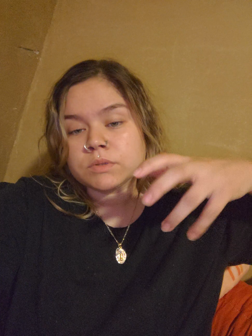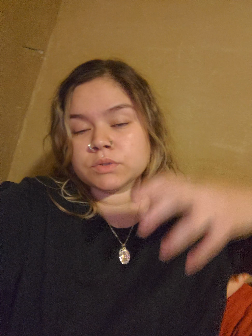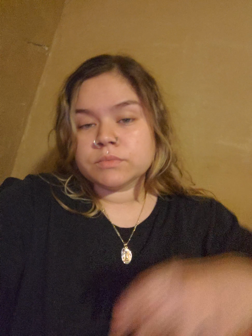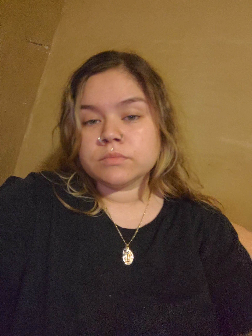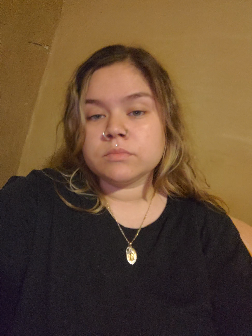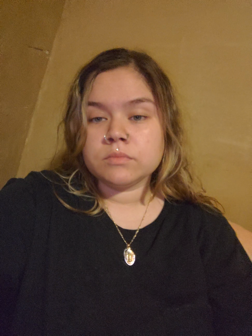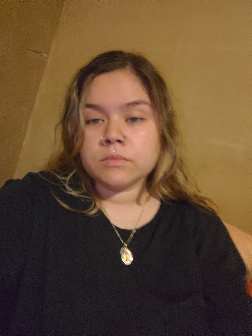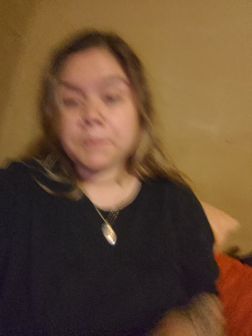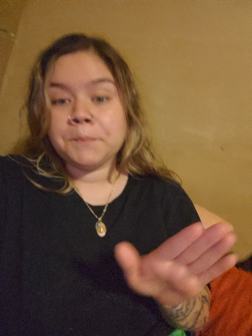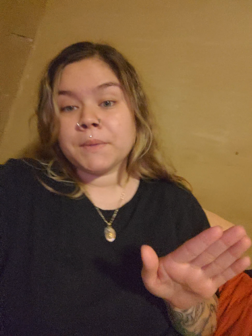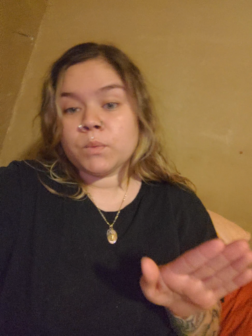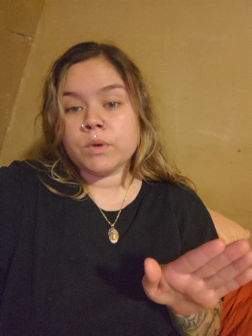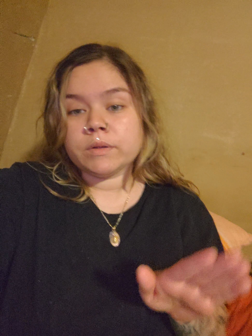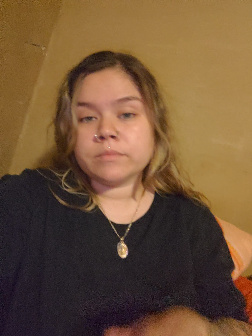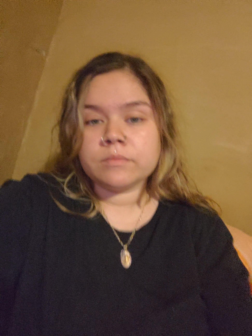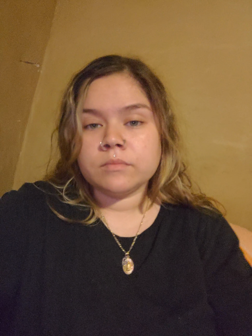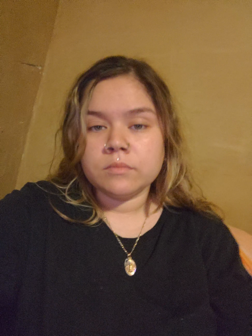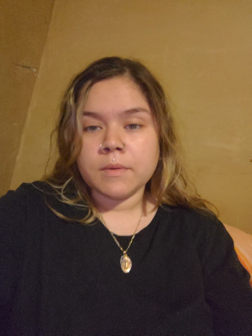penguin